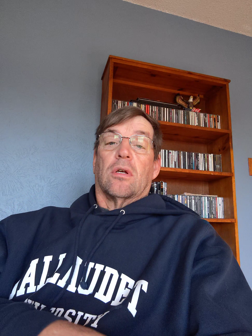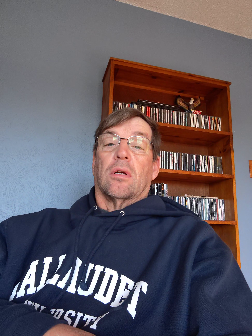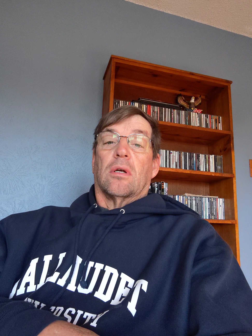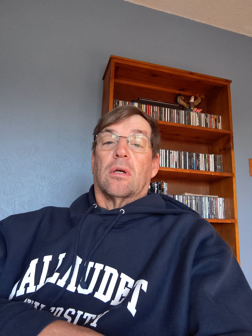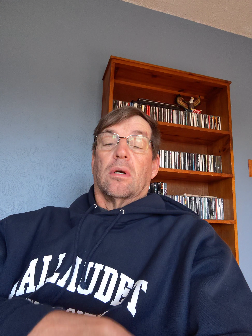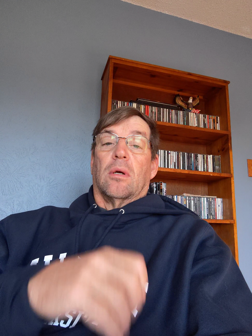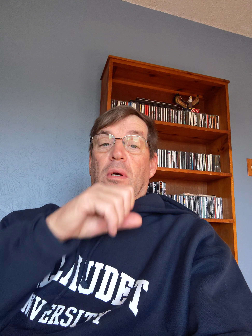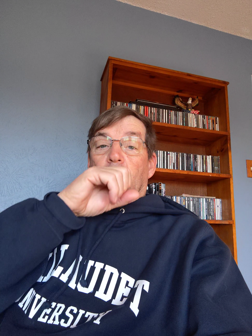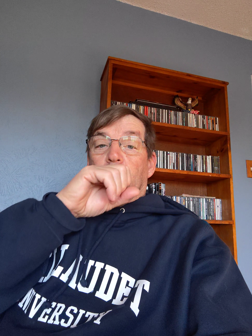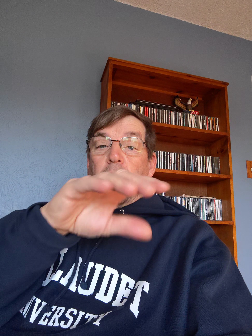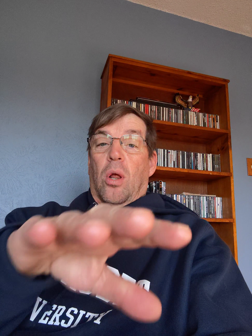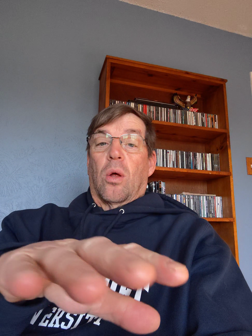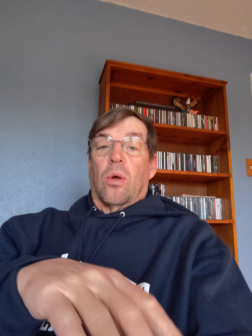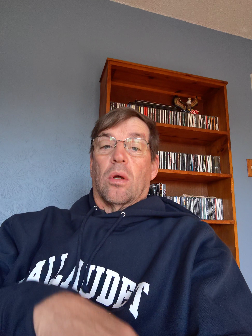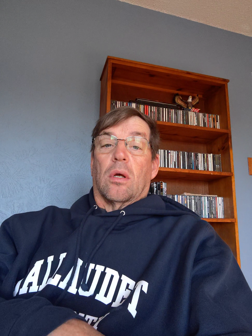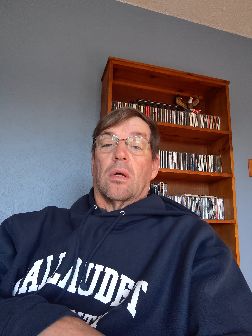blow